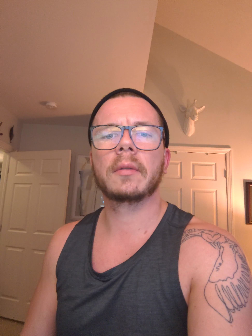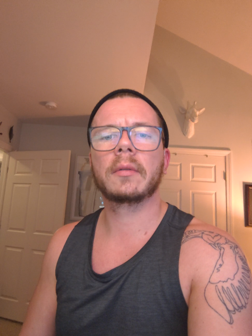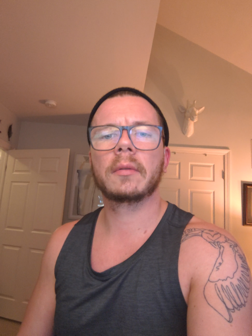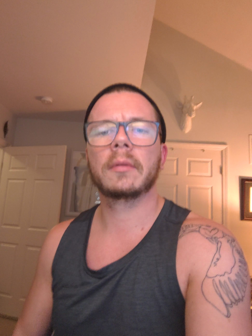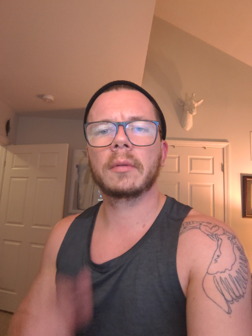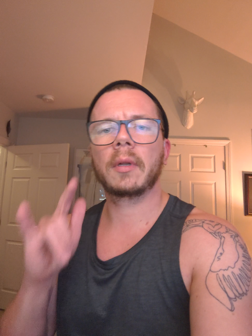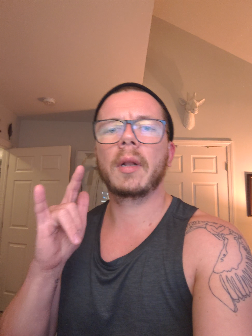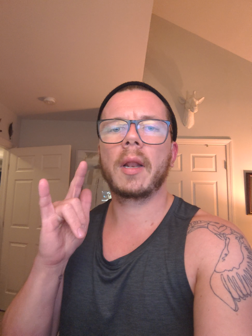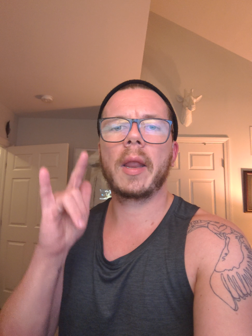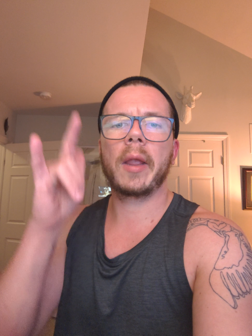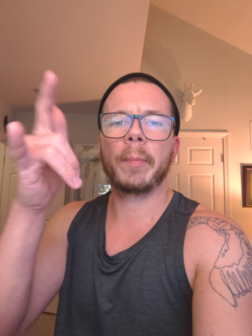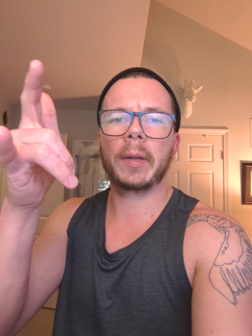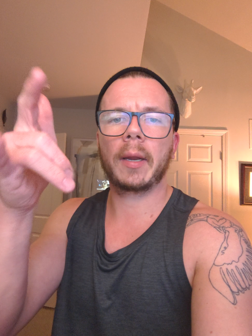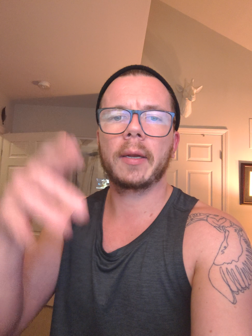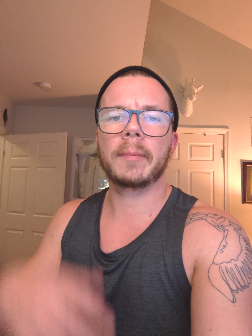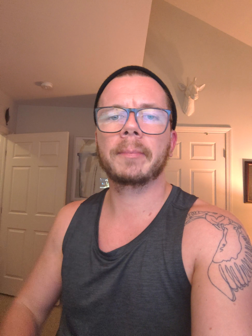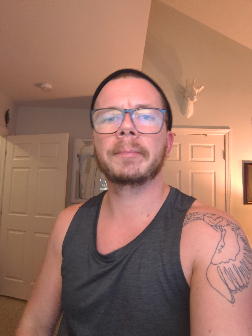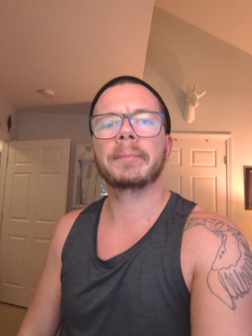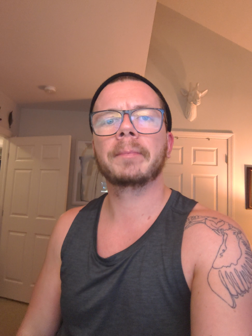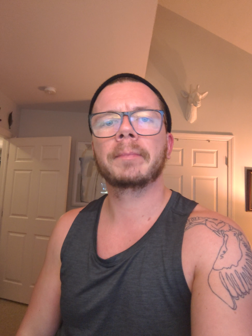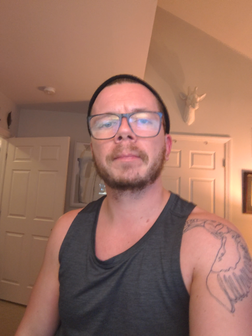airplane